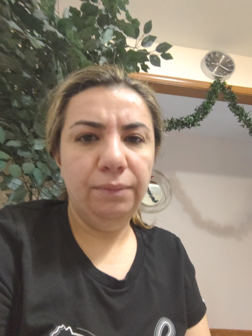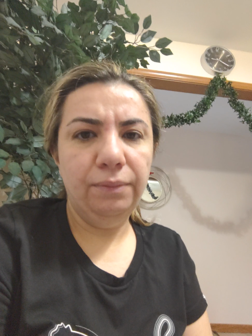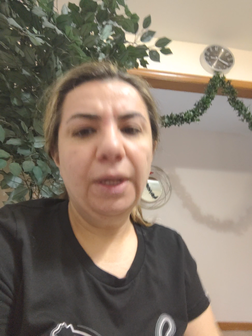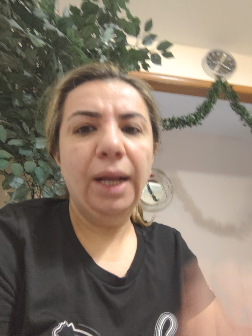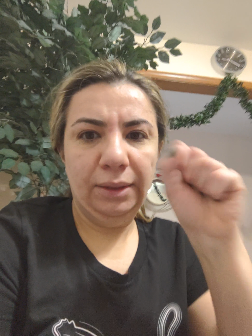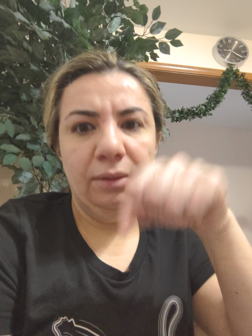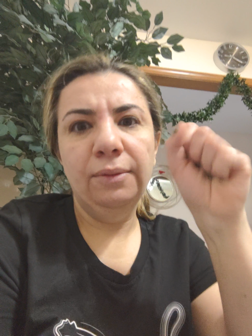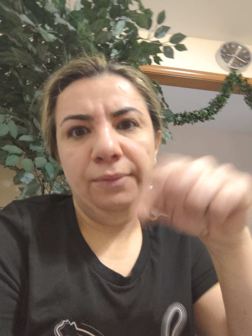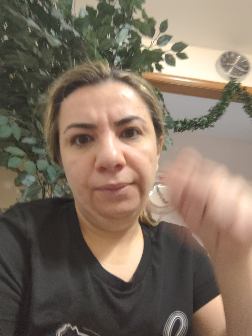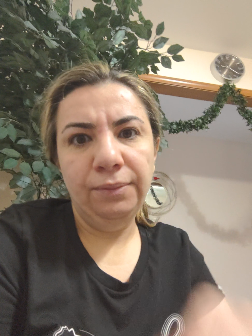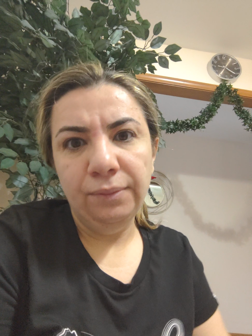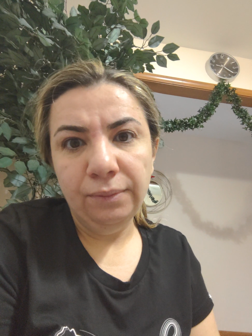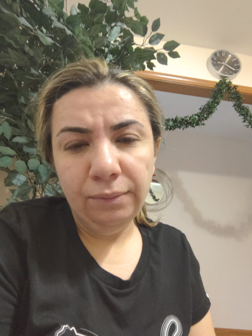yes